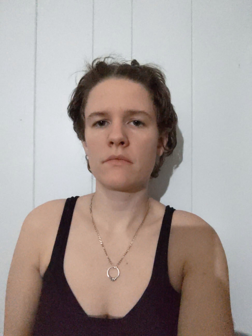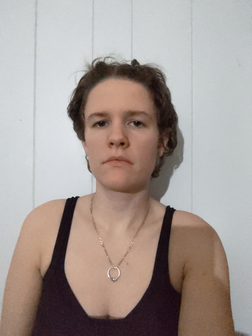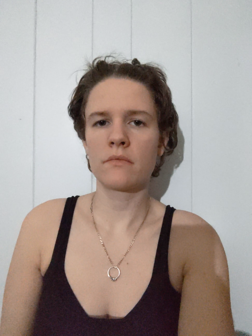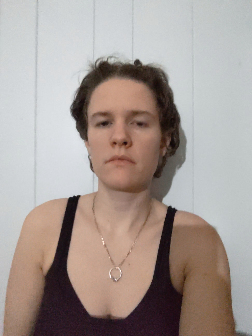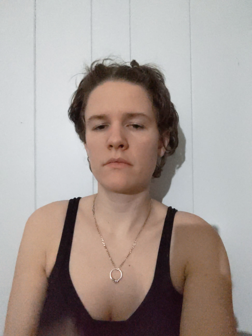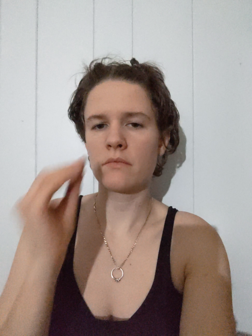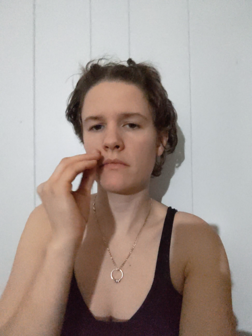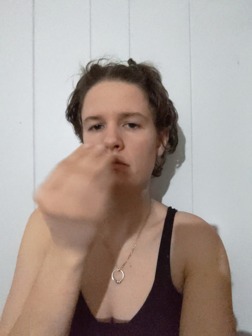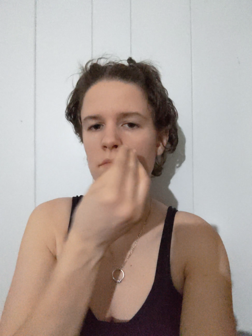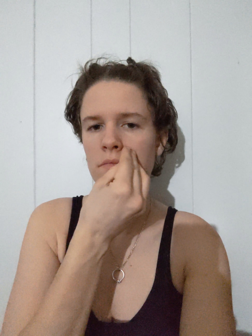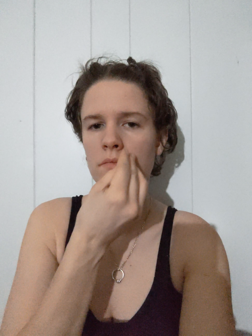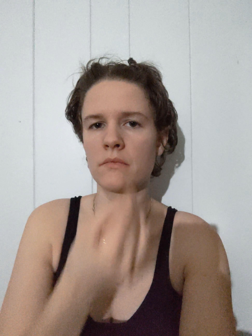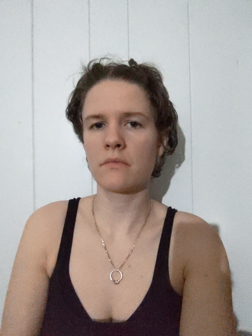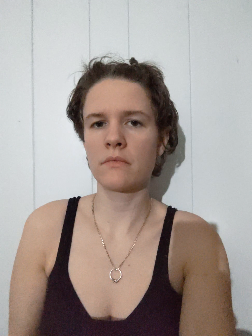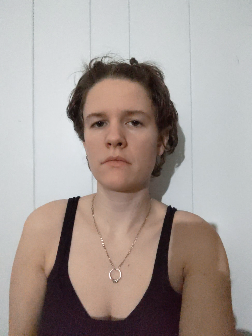flower